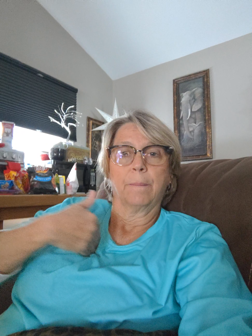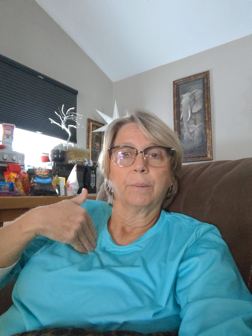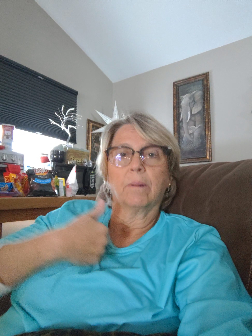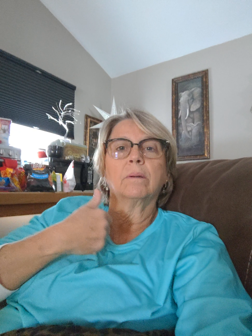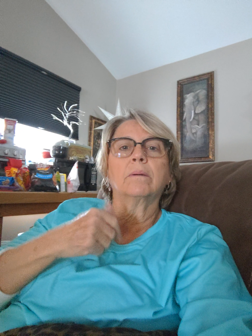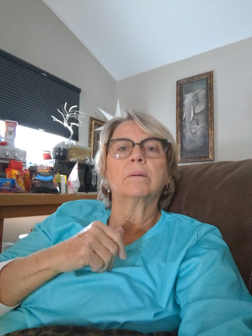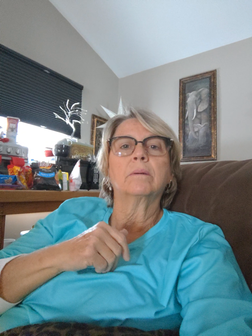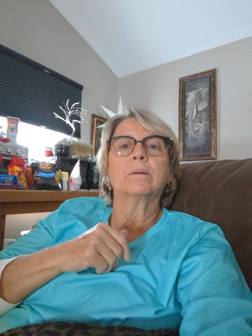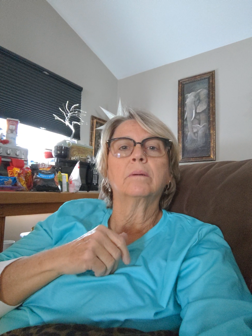animal